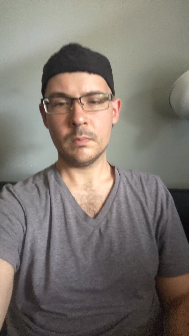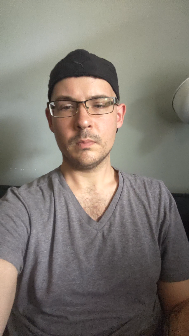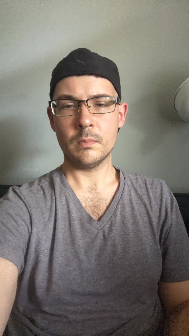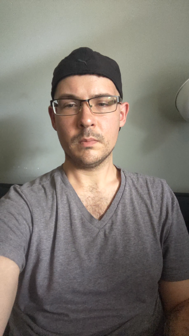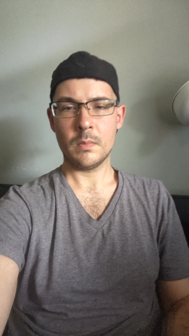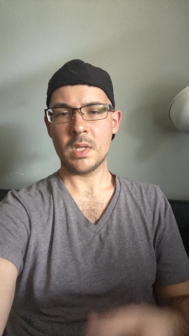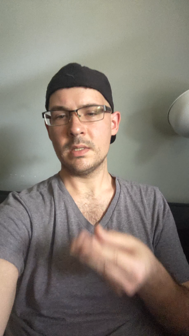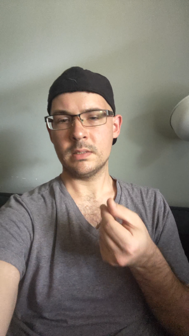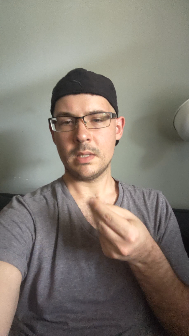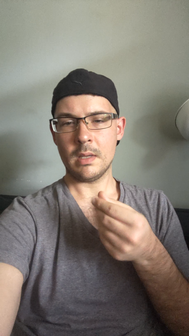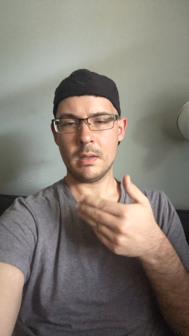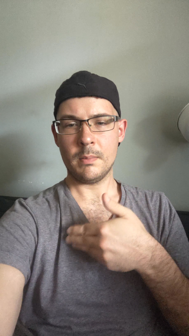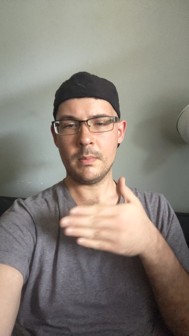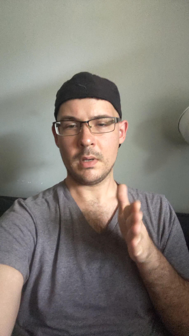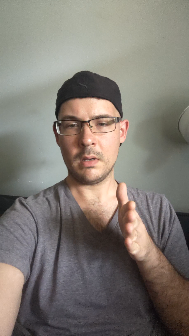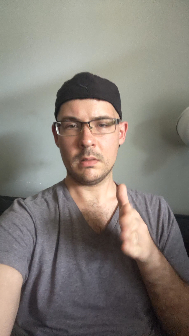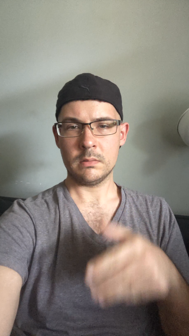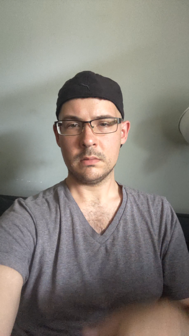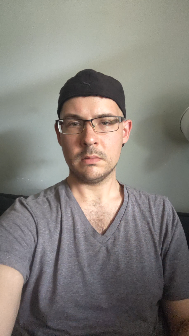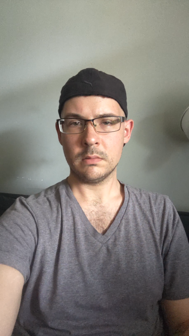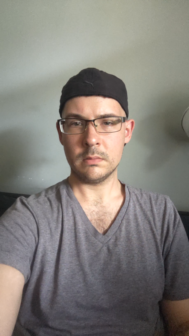sandbox